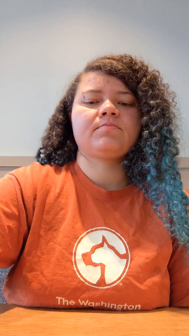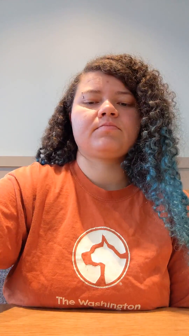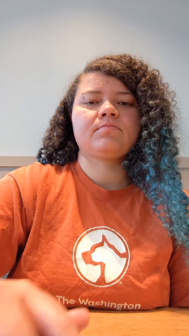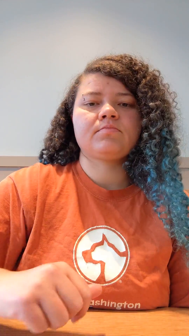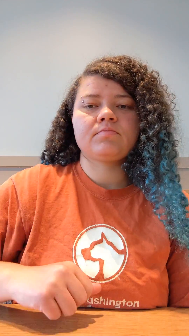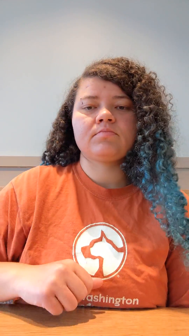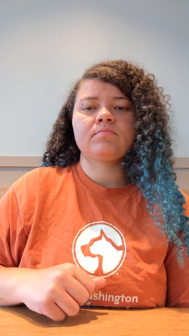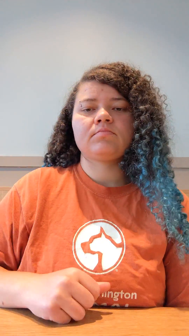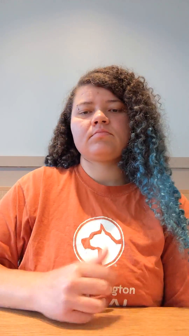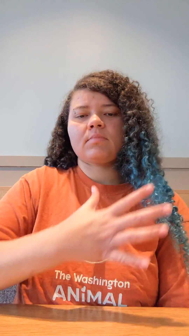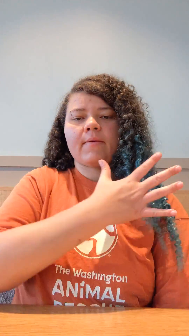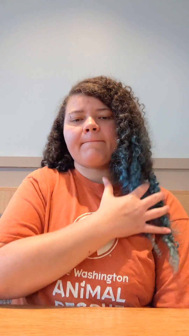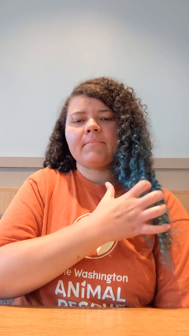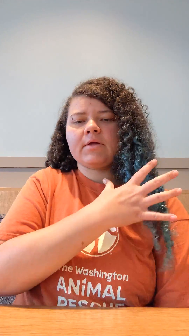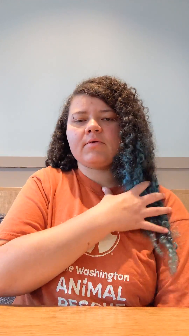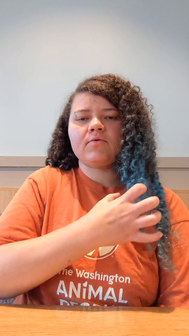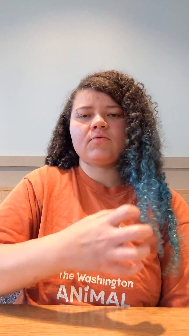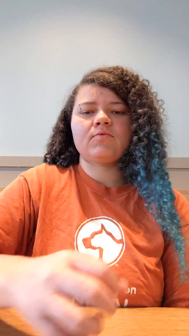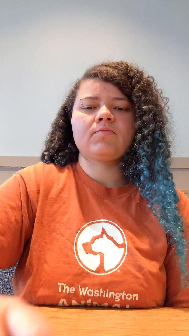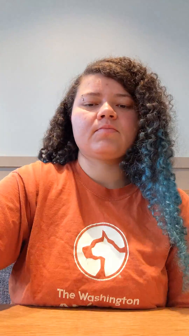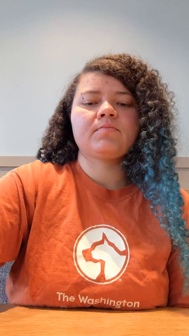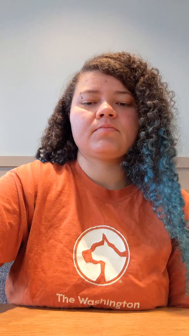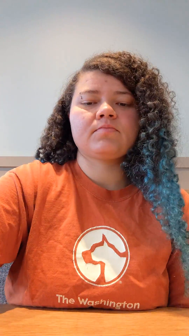bear